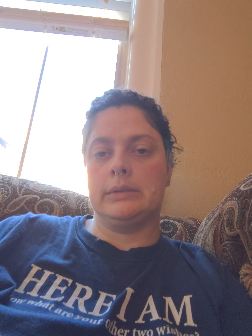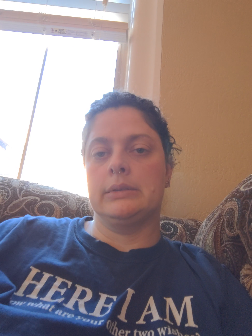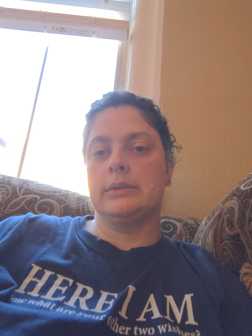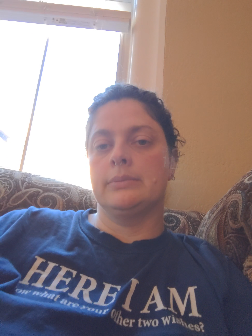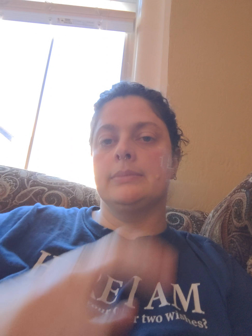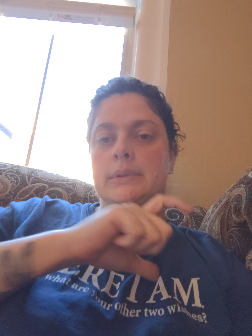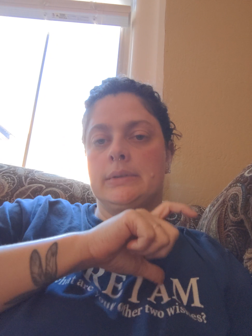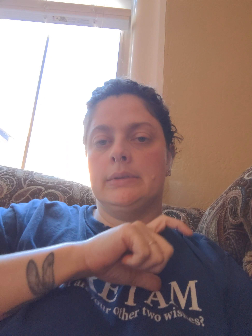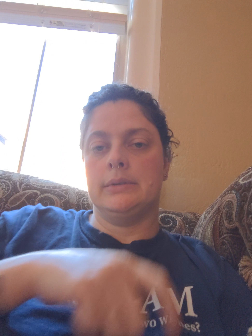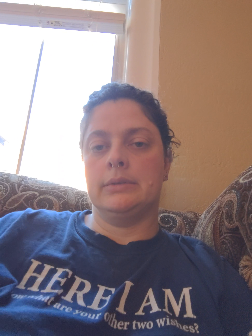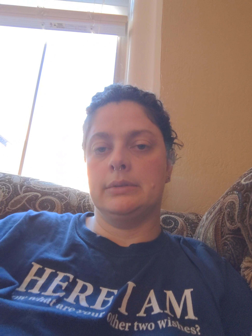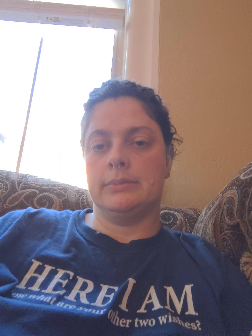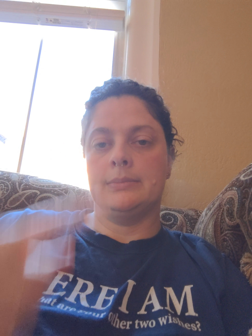police